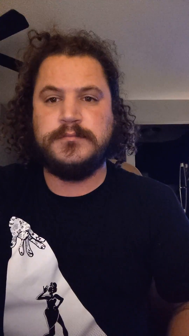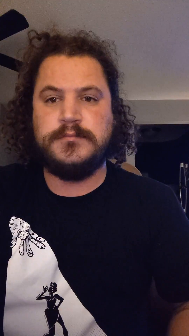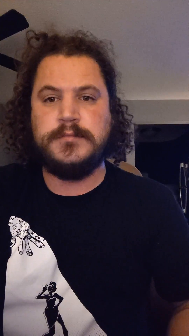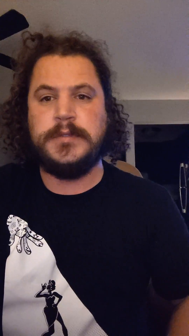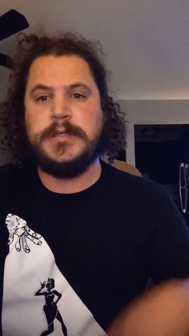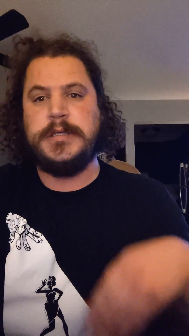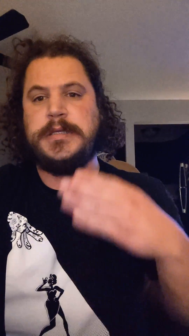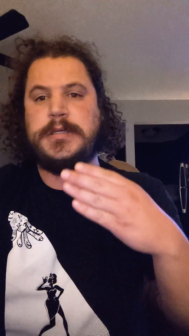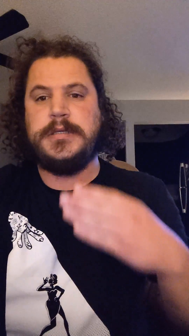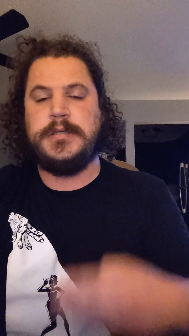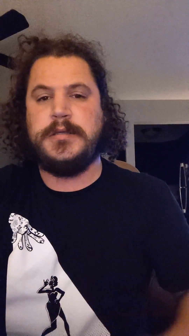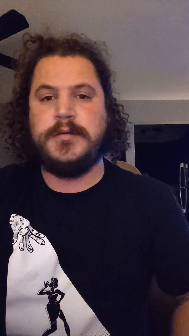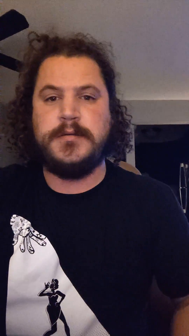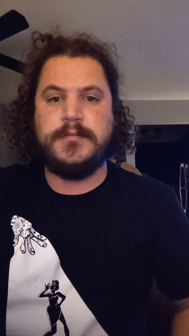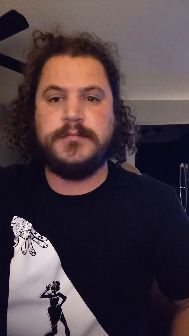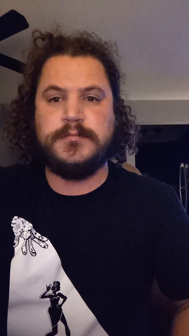kick